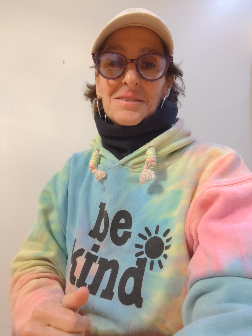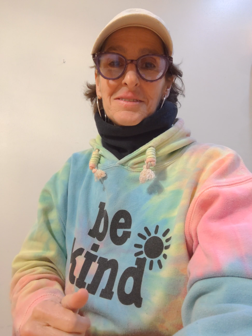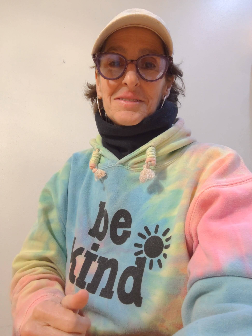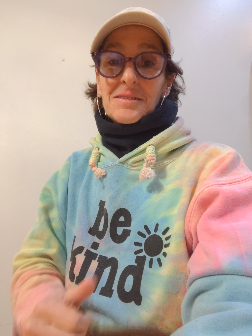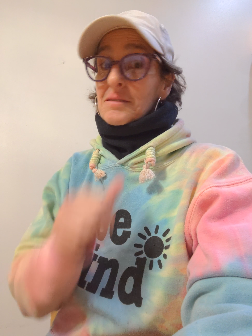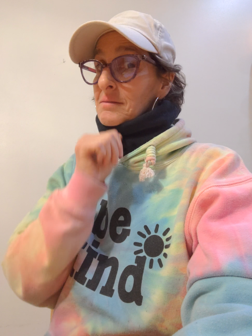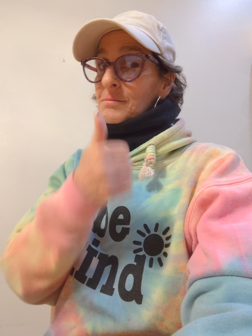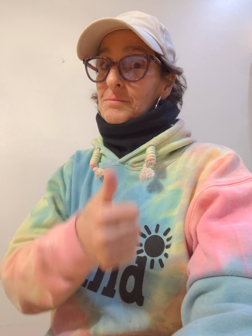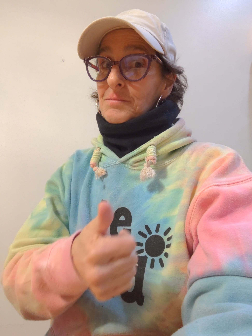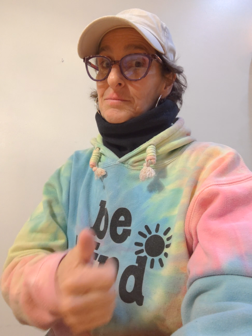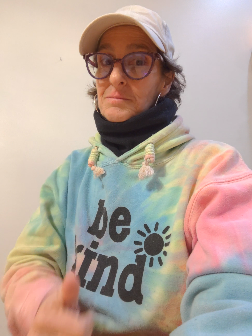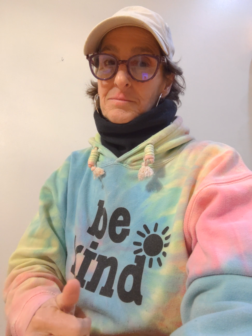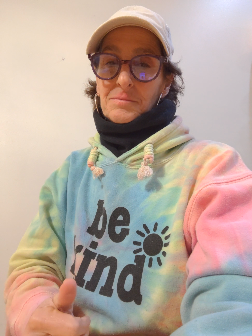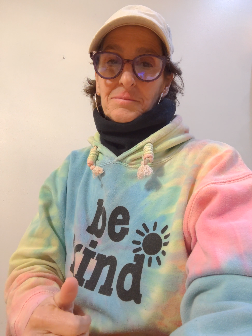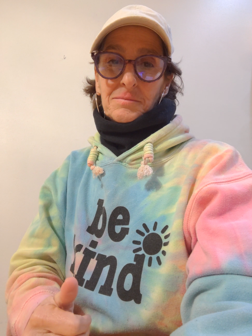not